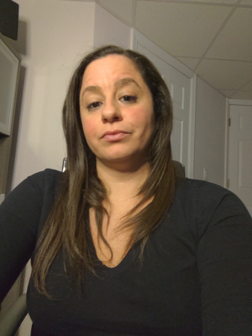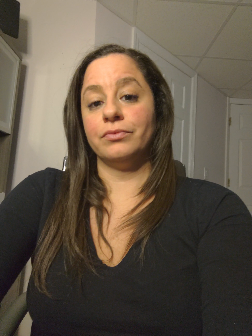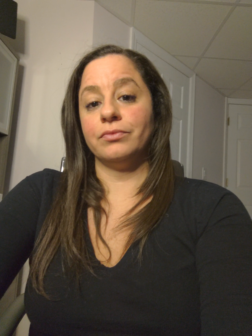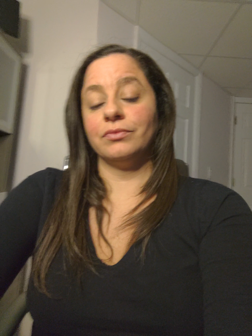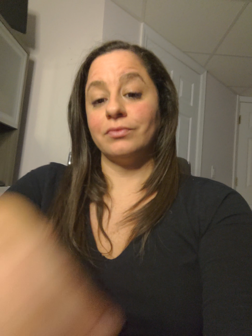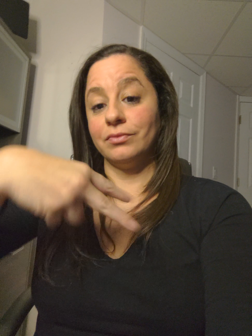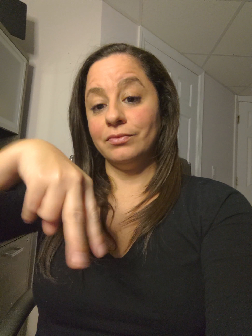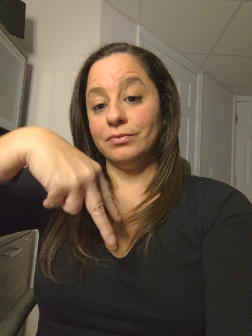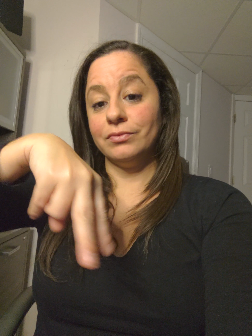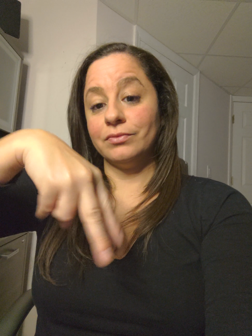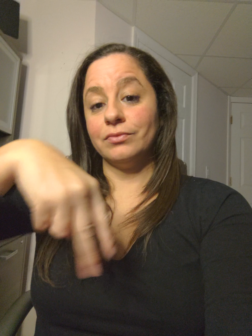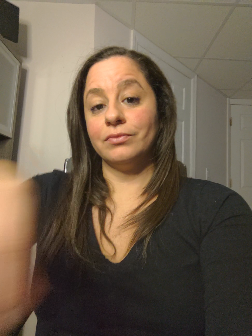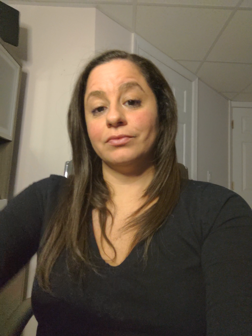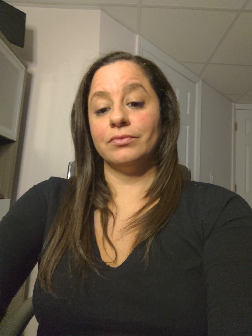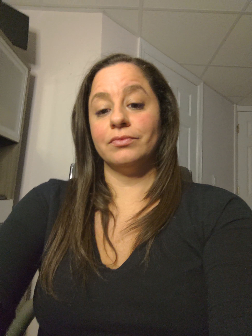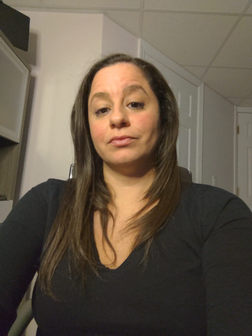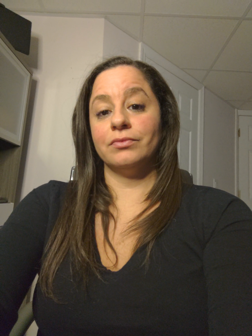dance